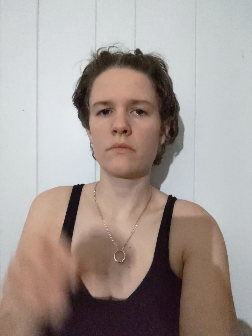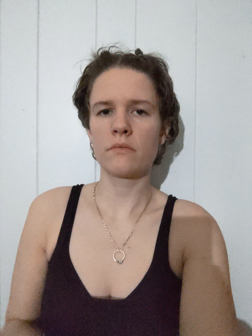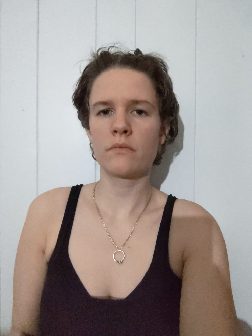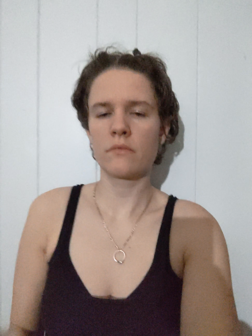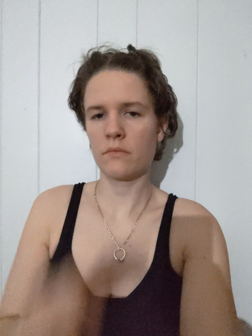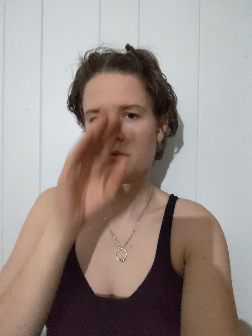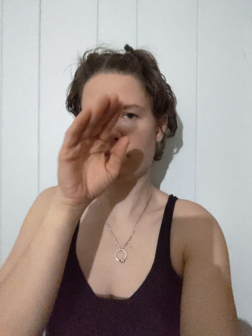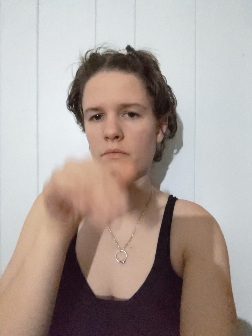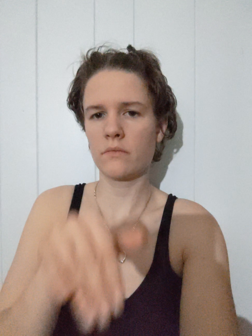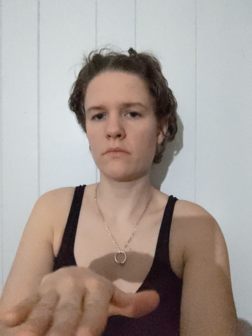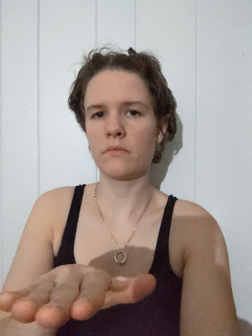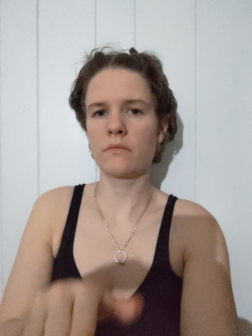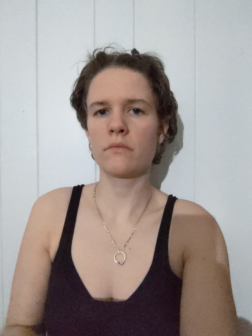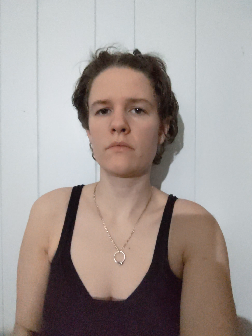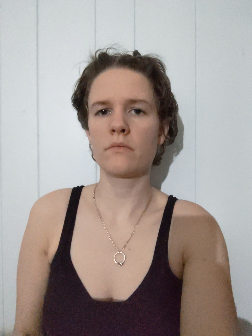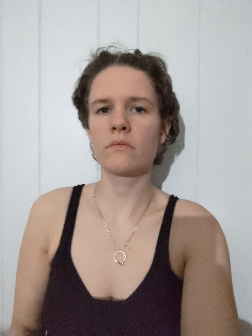elephant